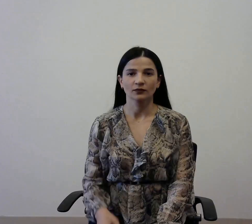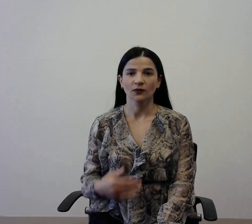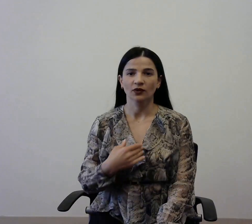mən